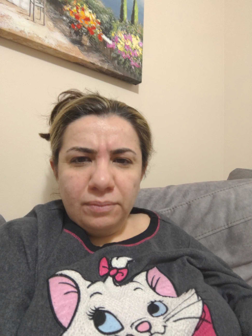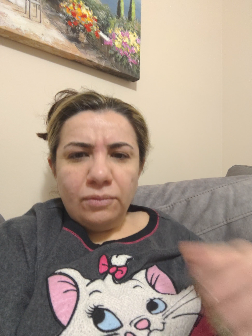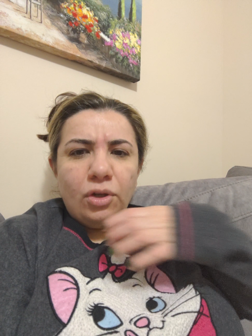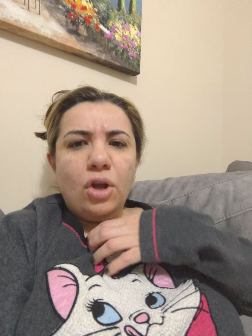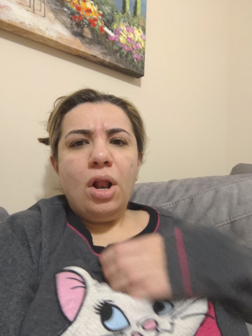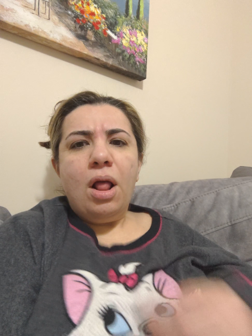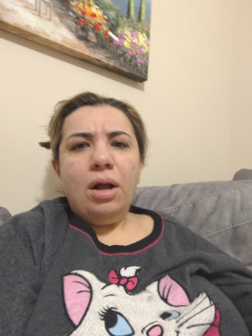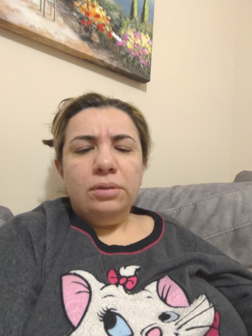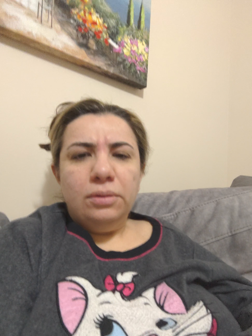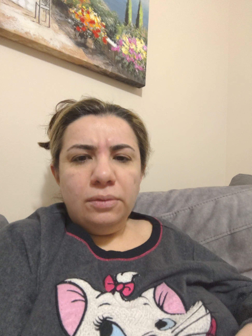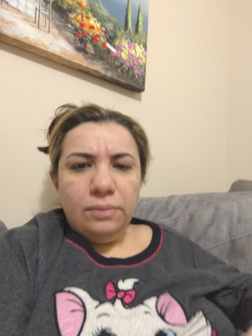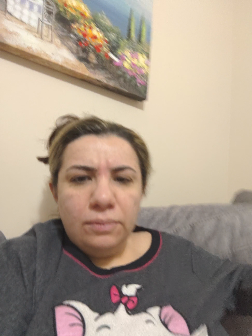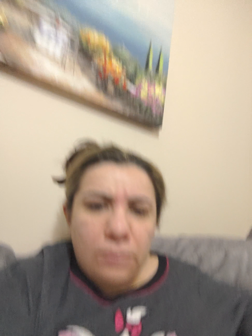hungry